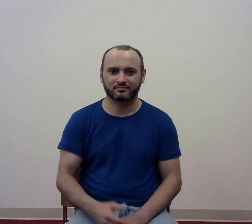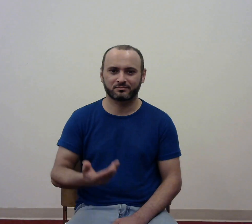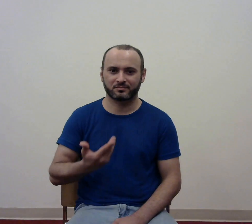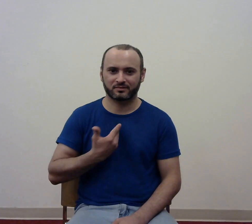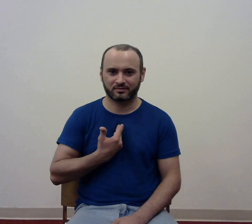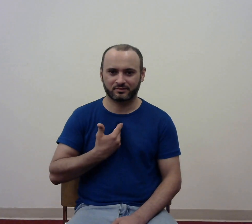mən